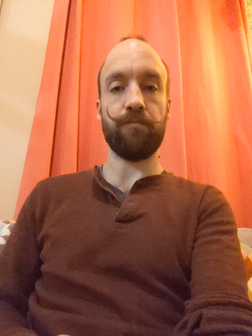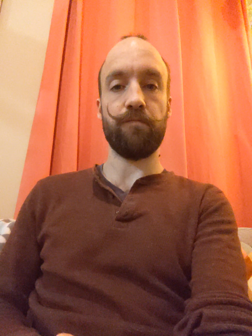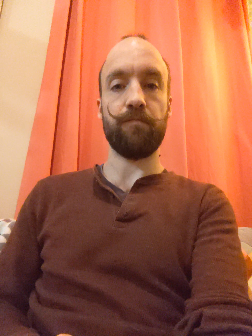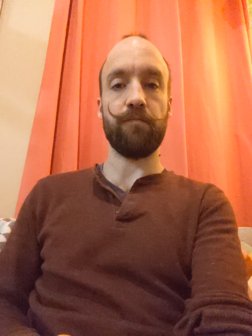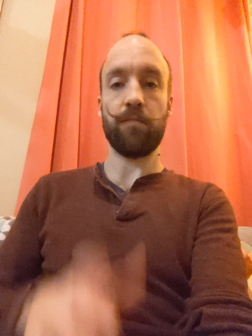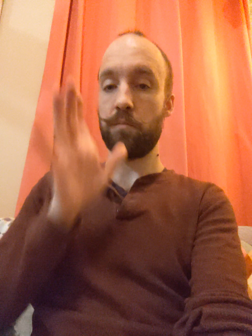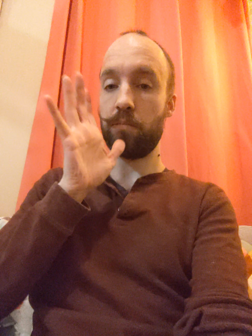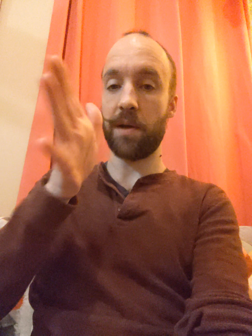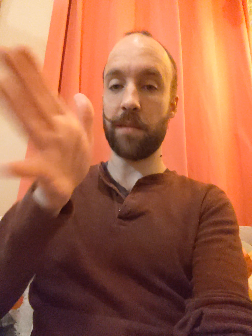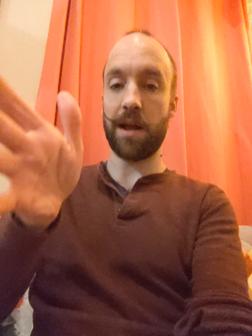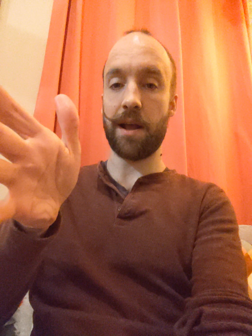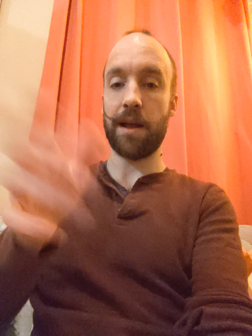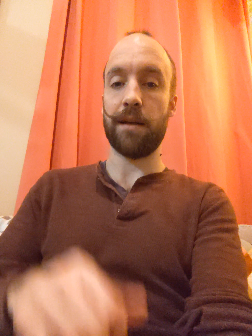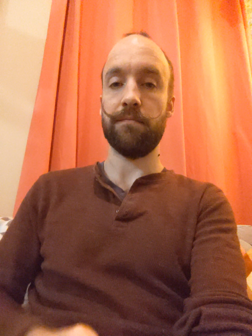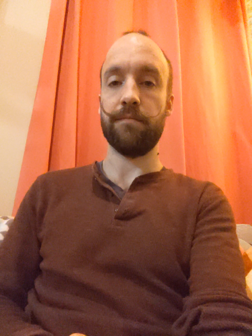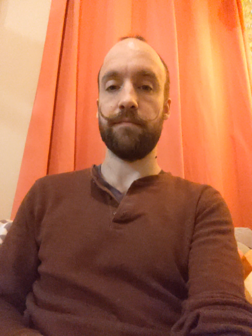grandma